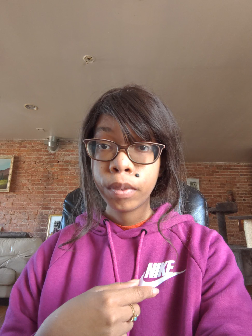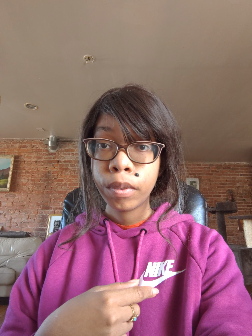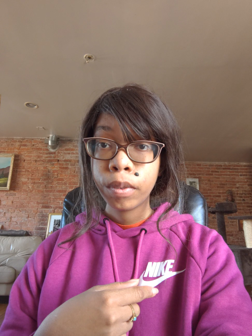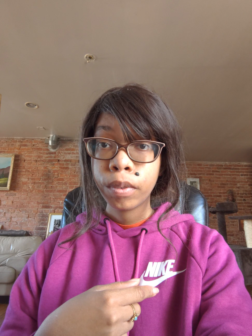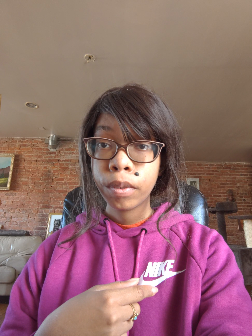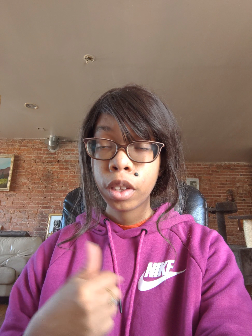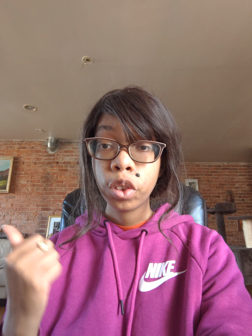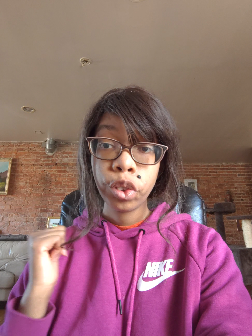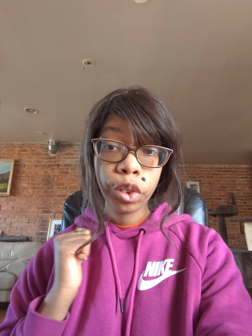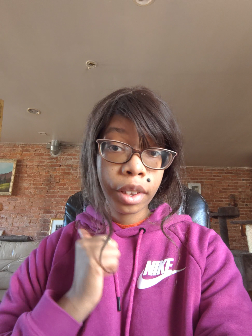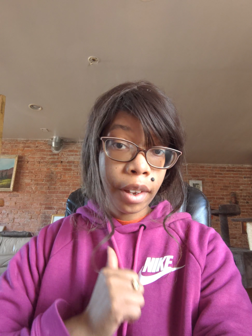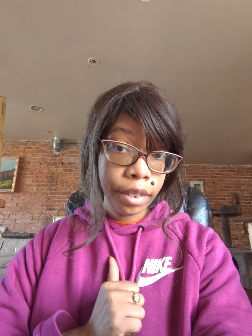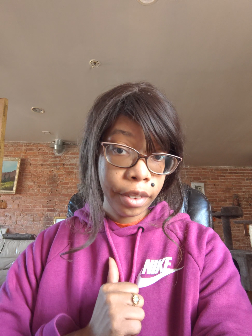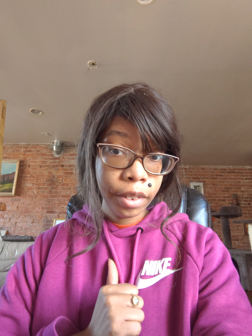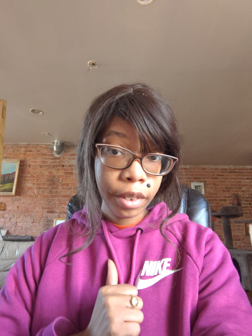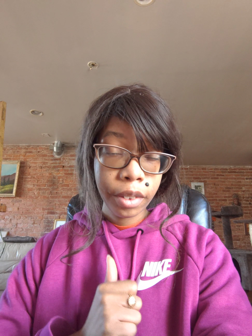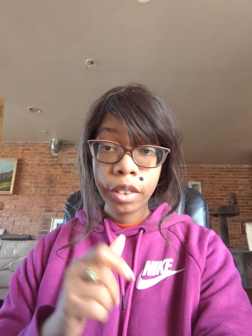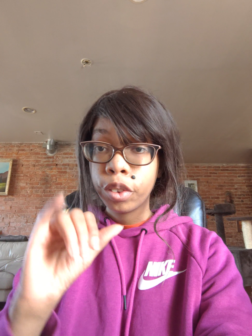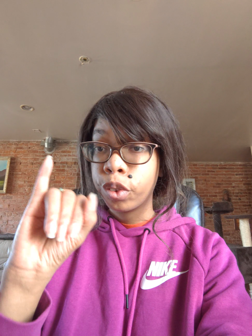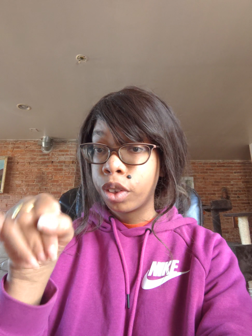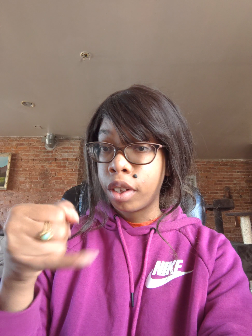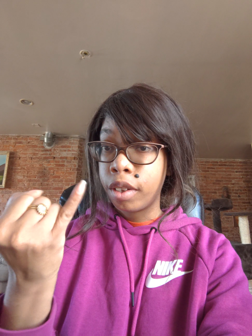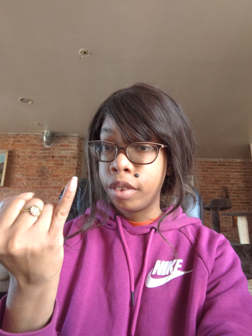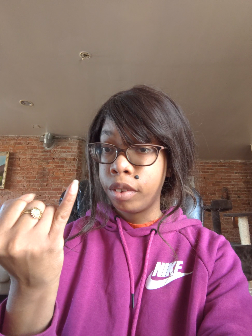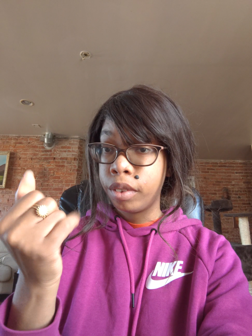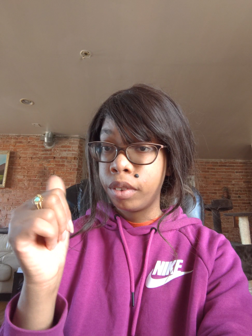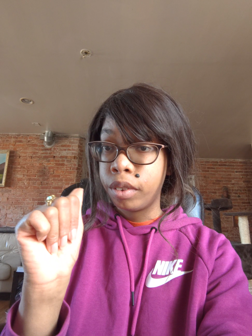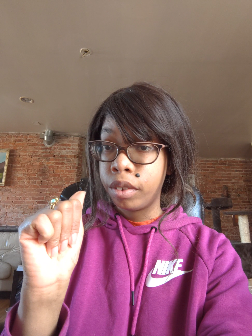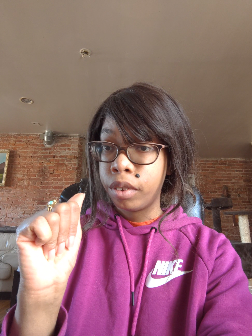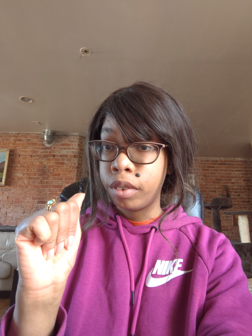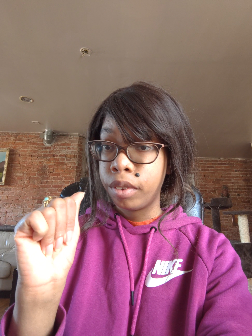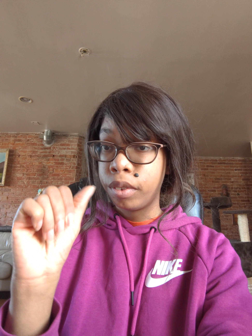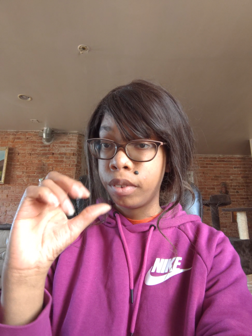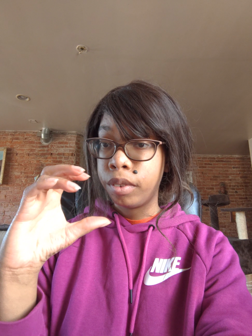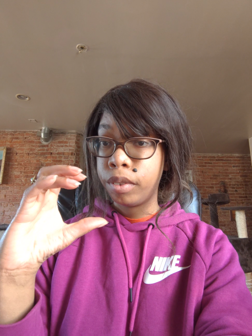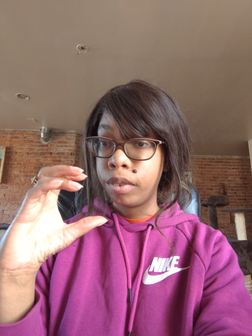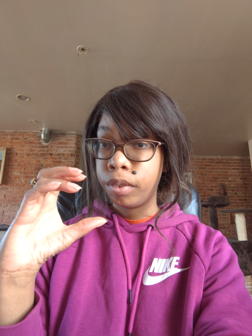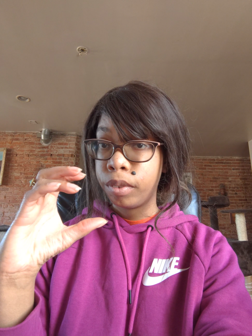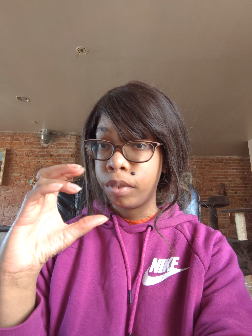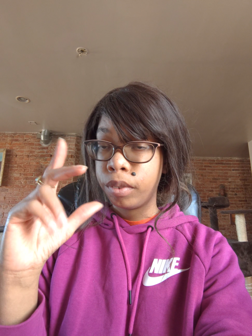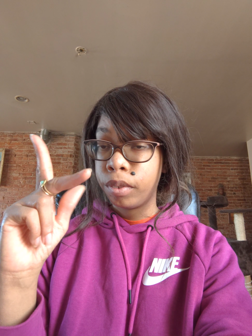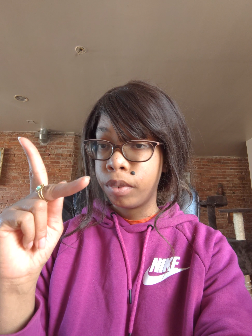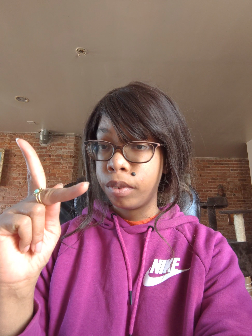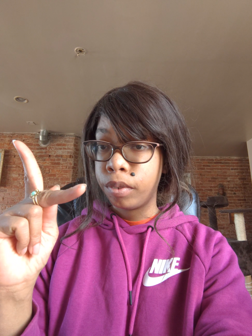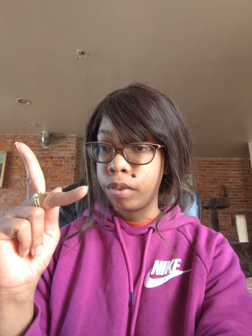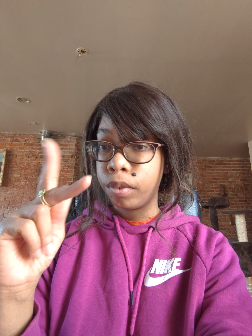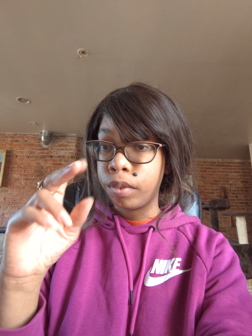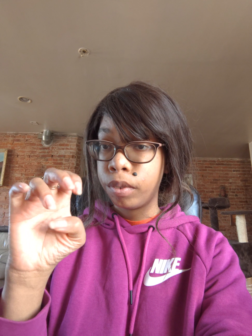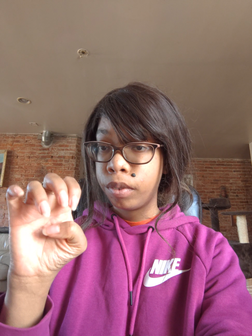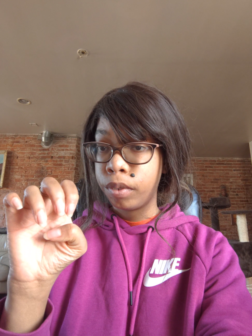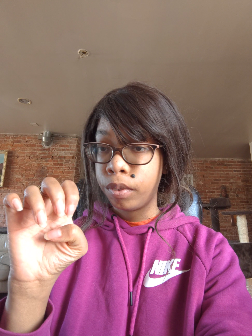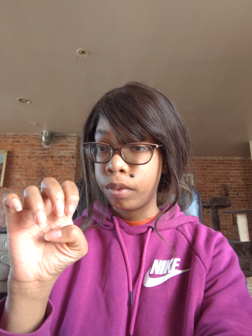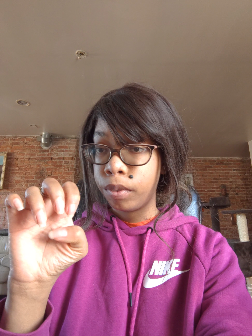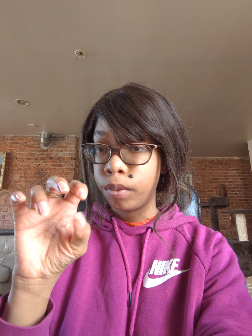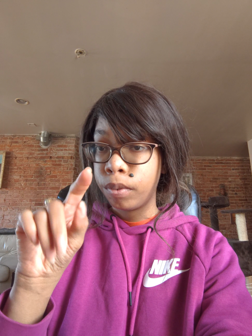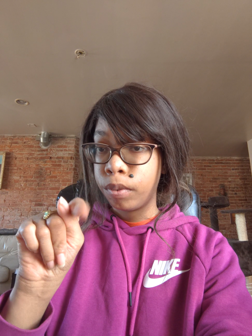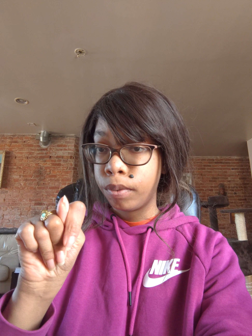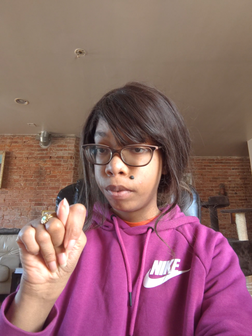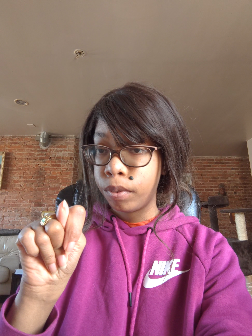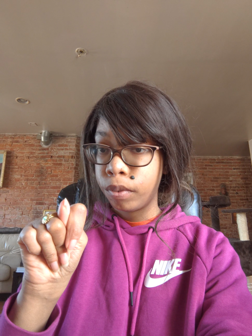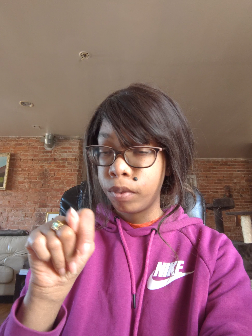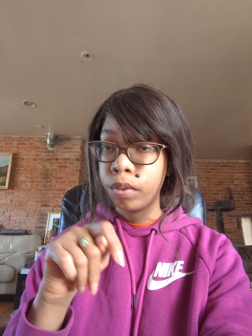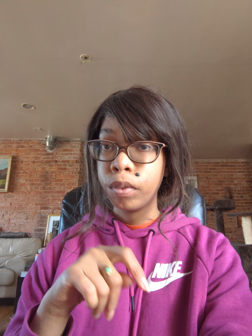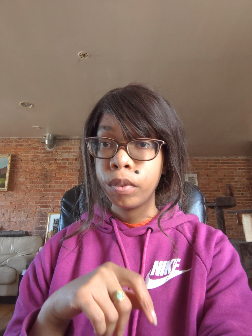jacket